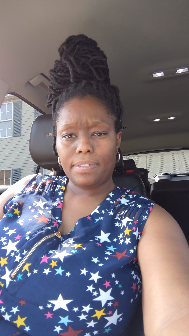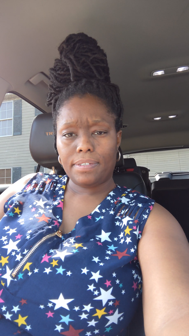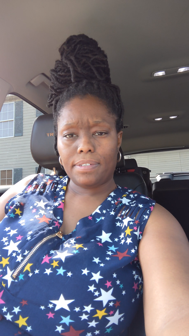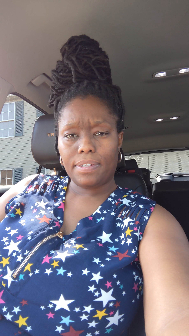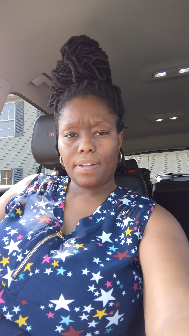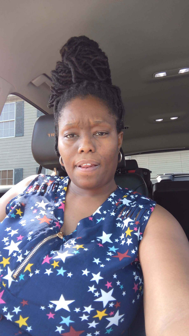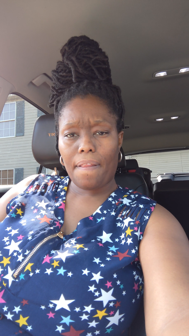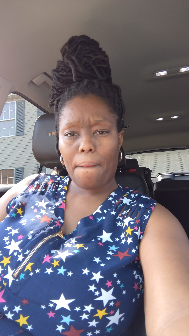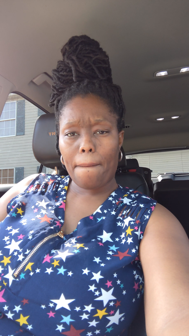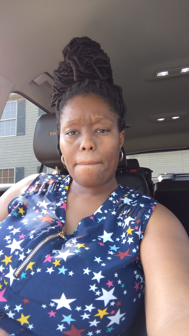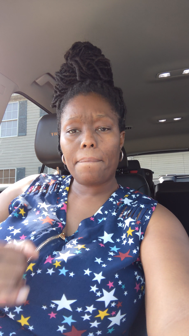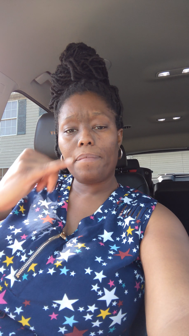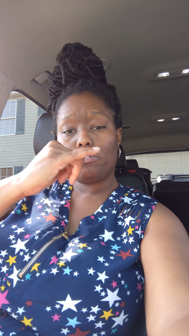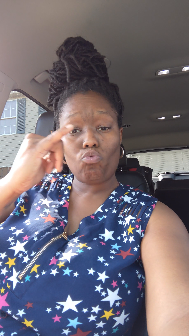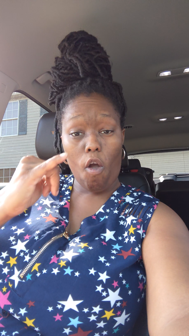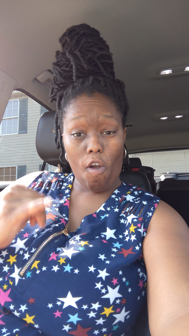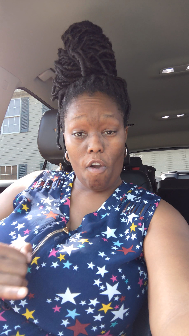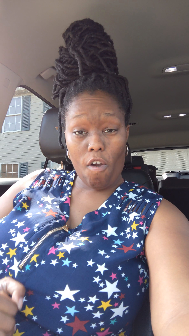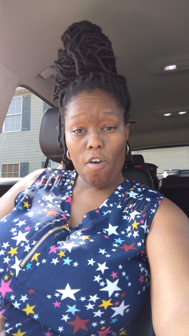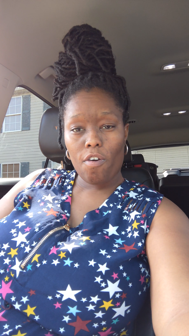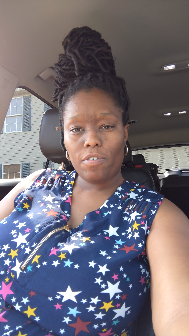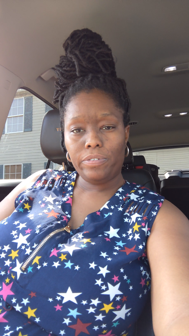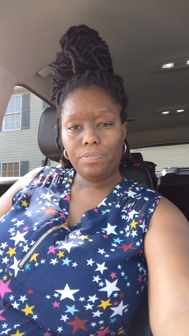draw